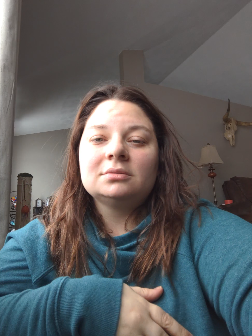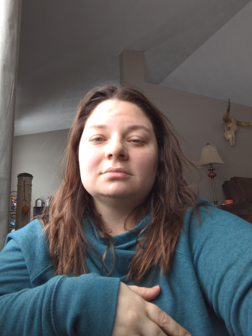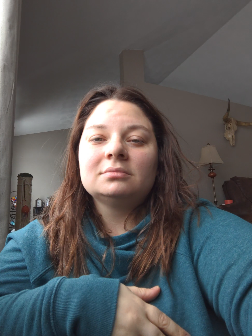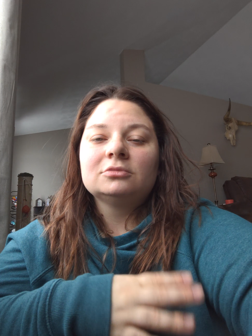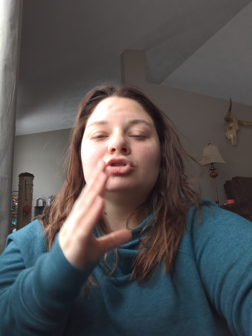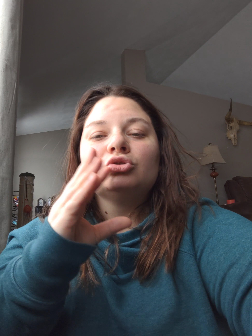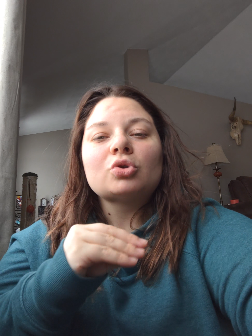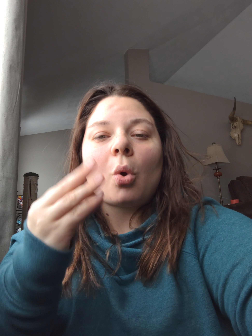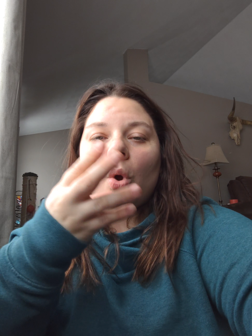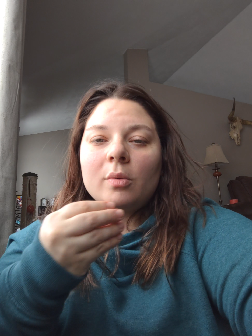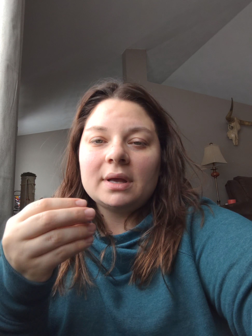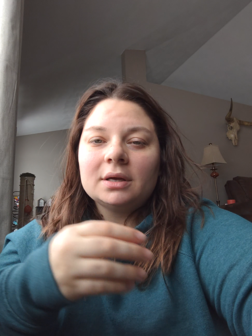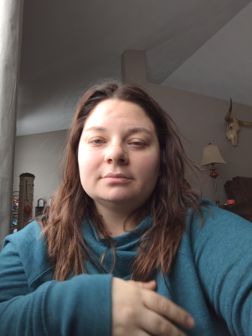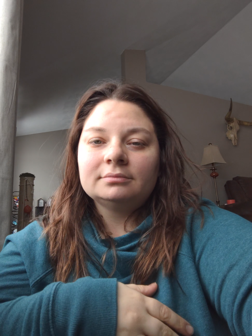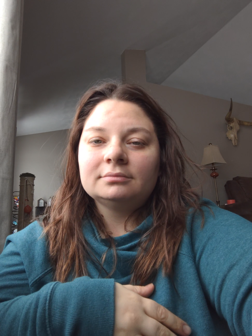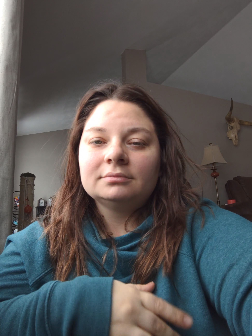story